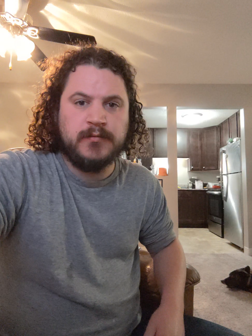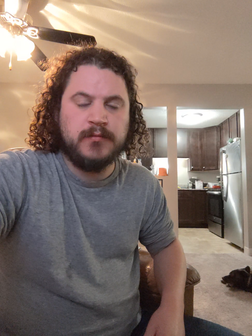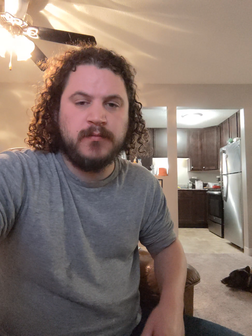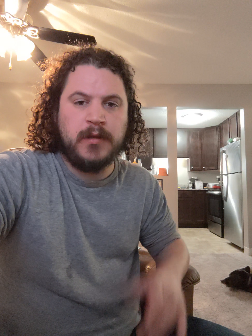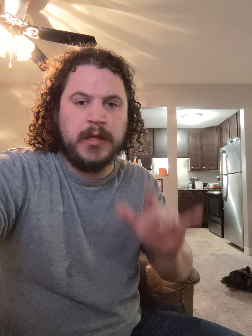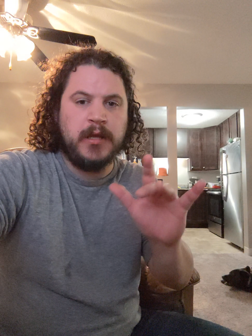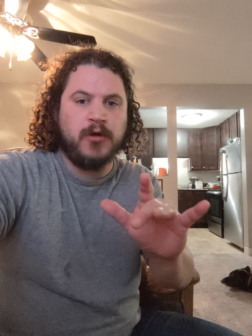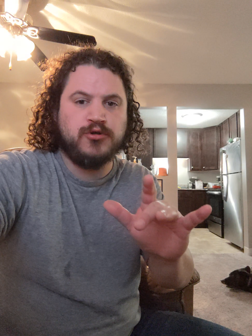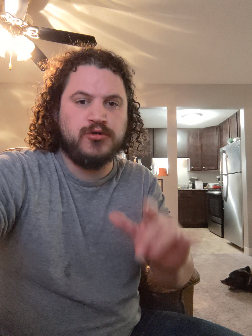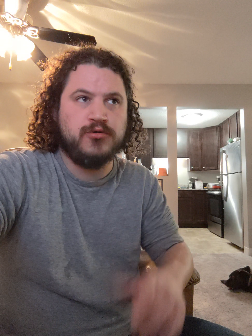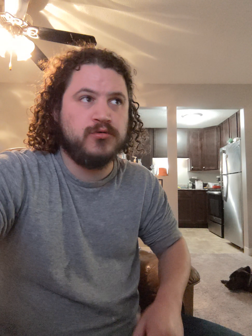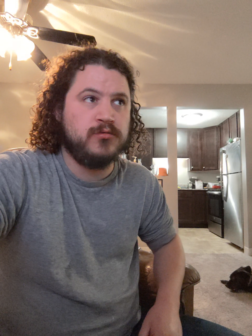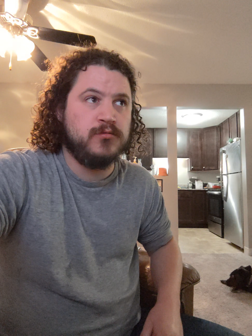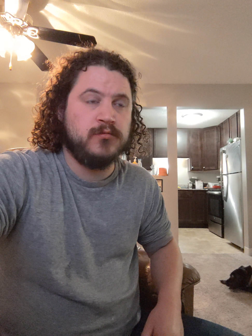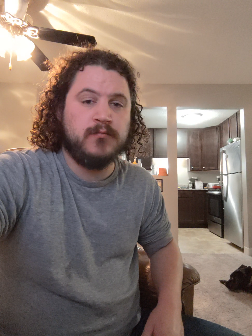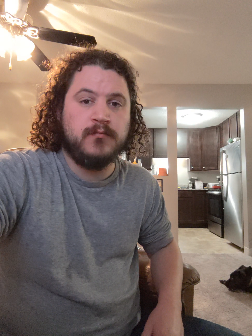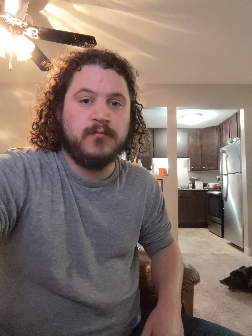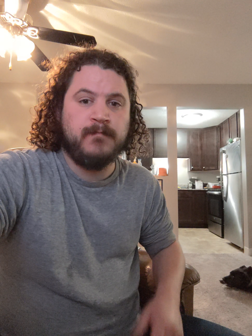touch